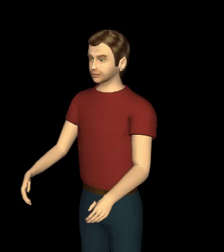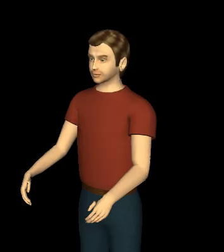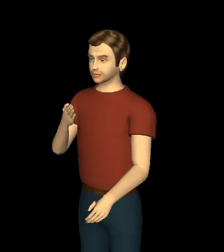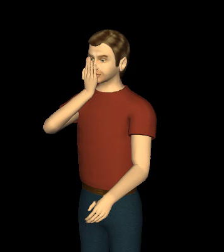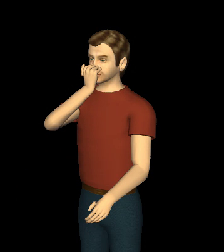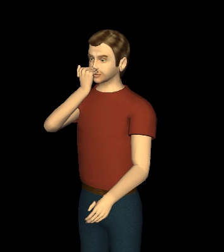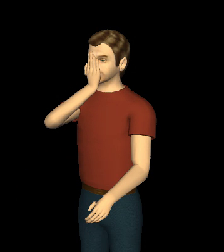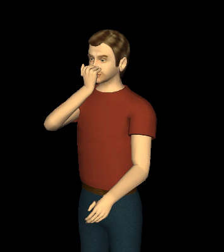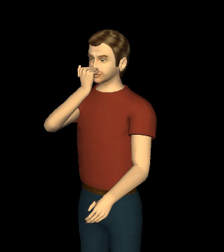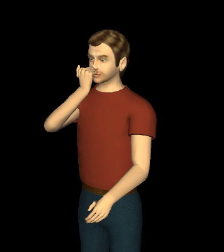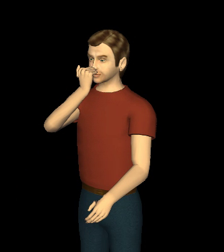فبراير